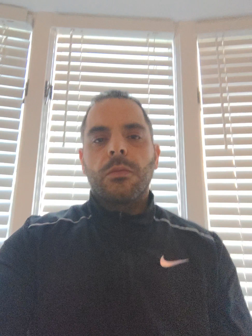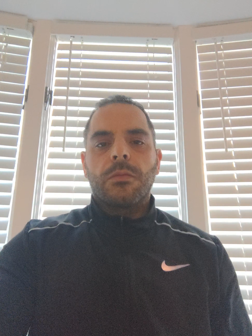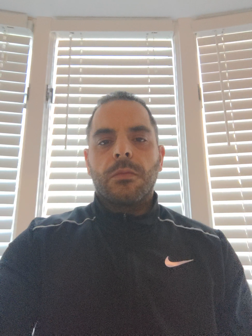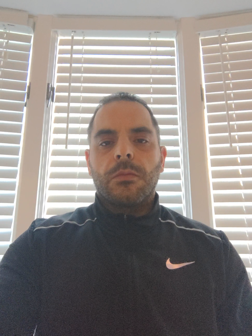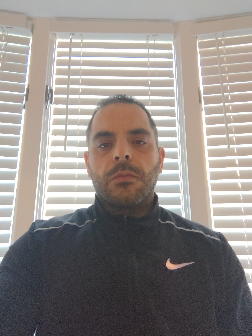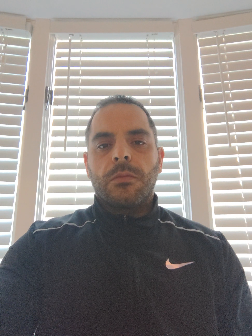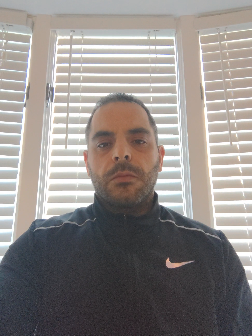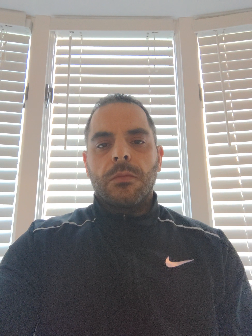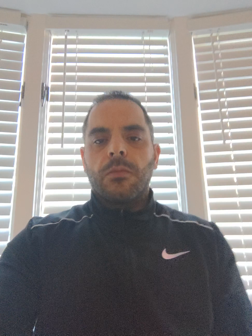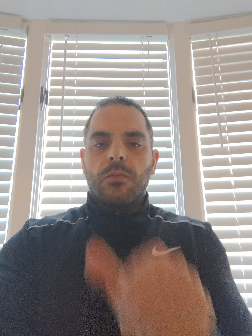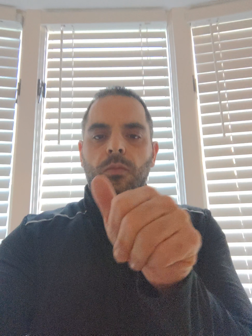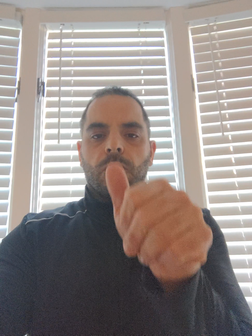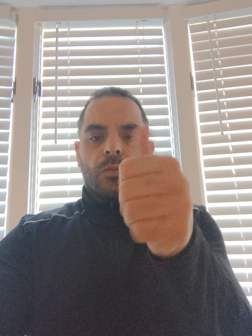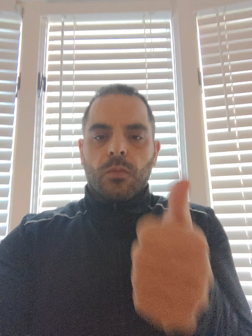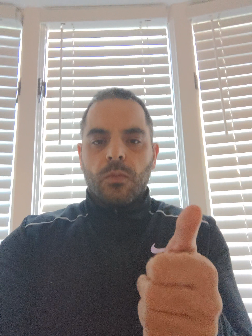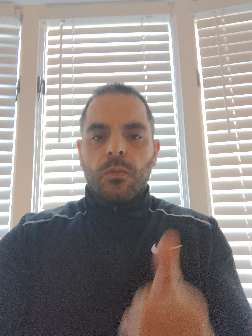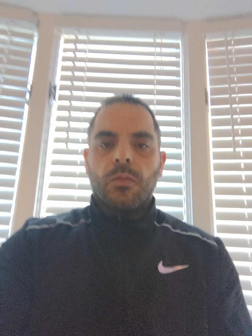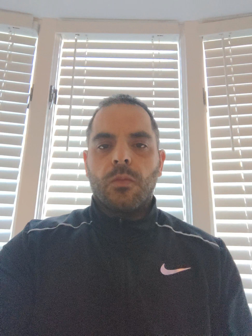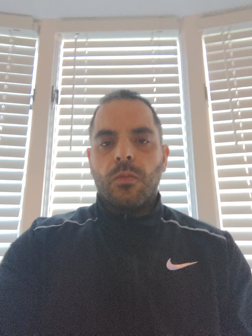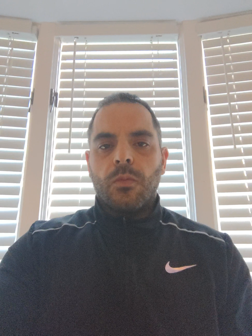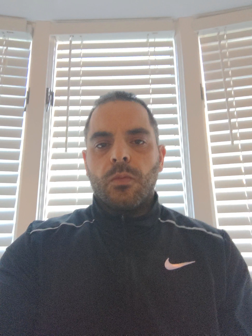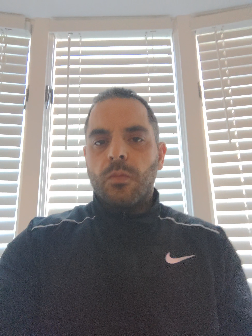another